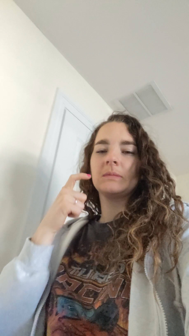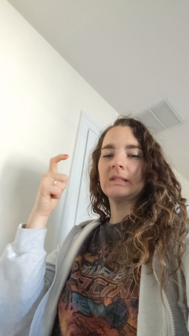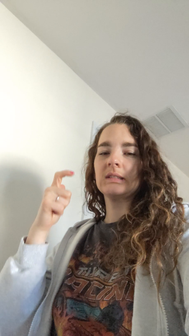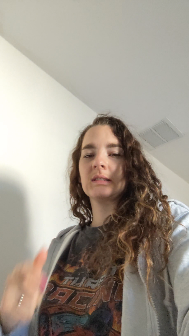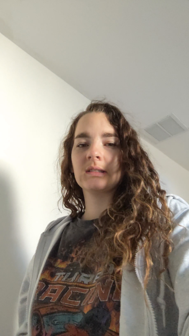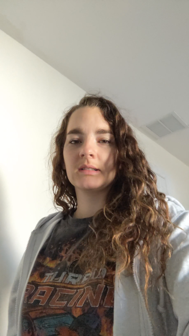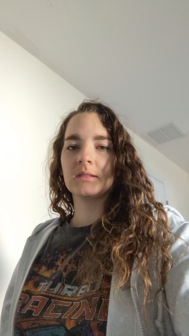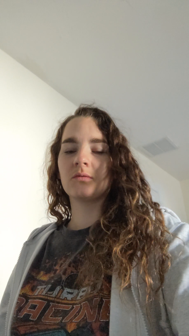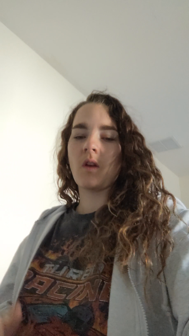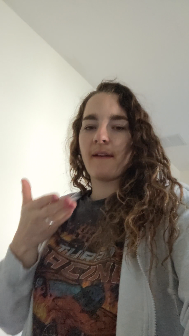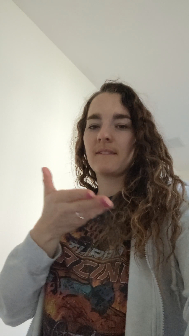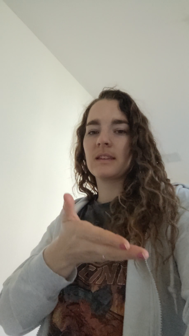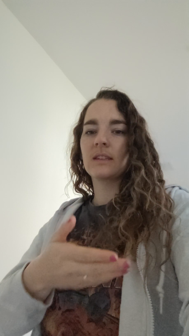oven